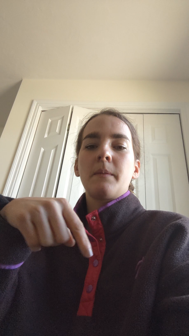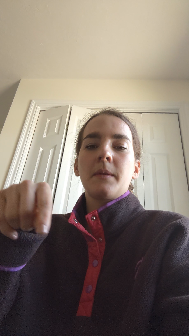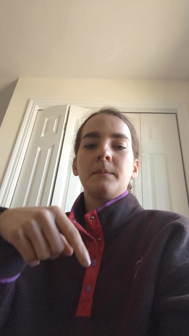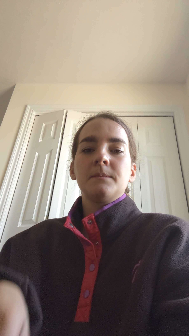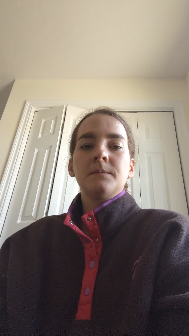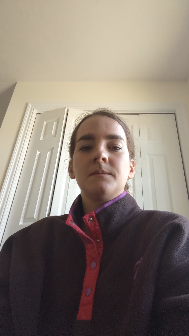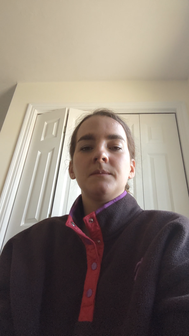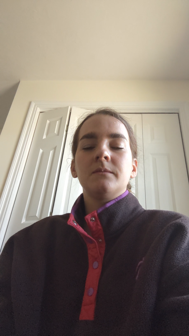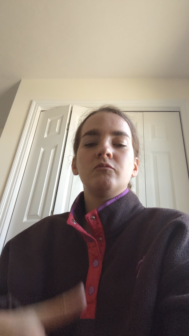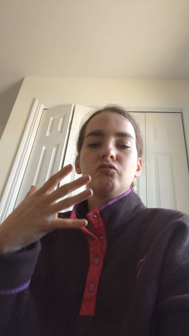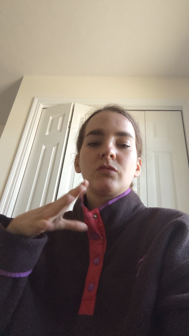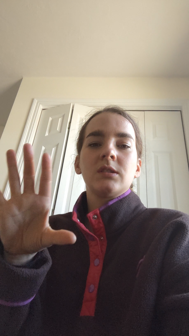dress